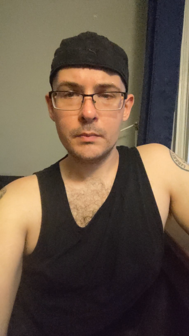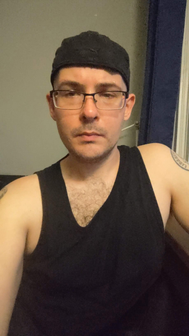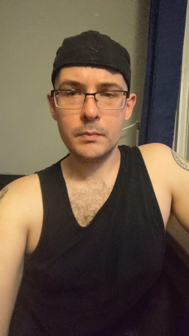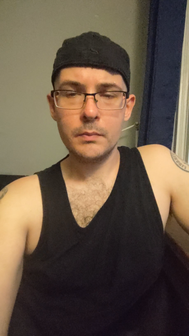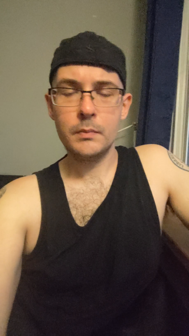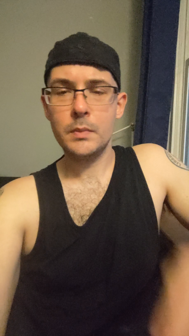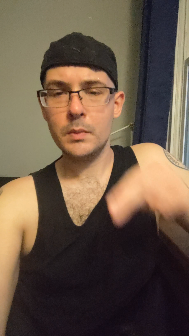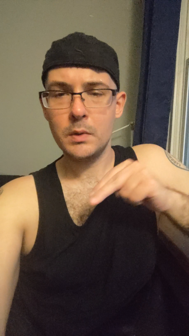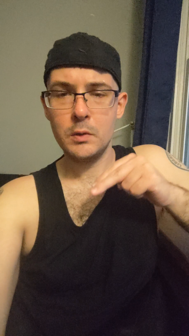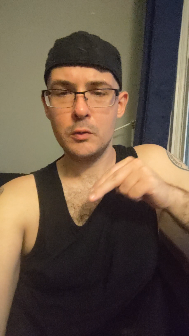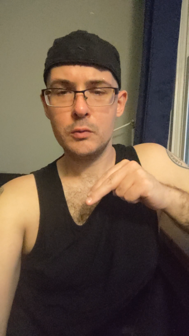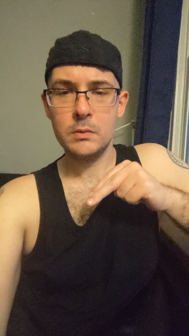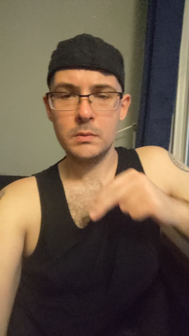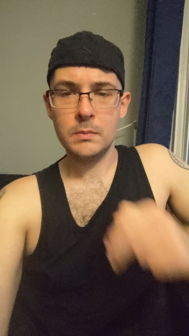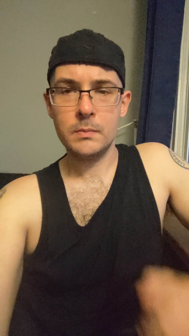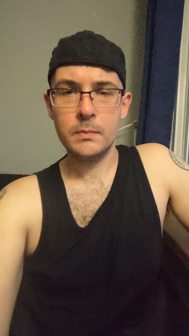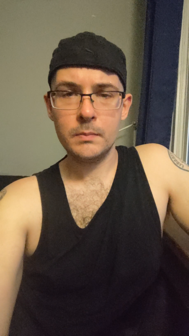nurse